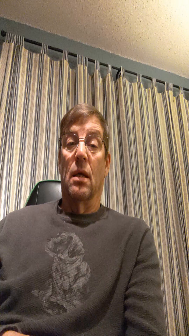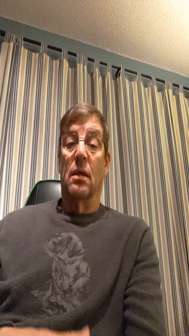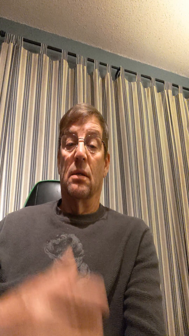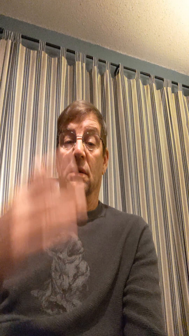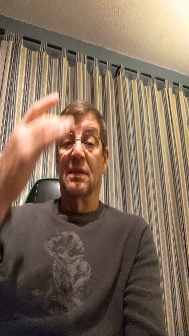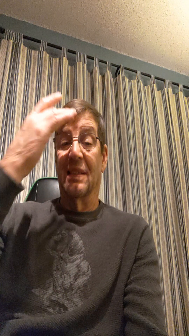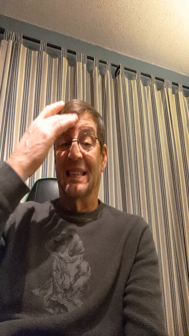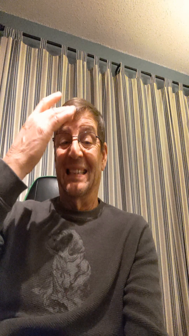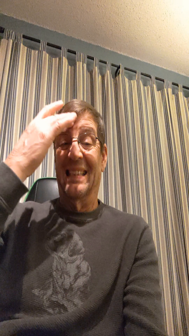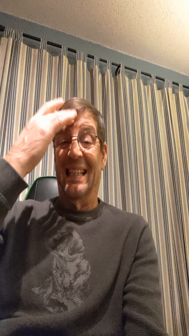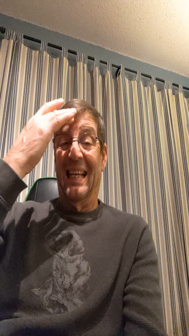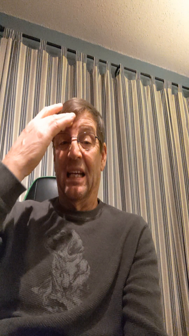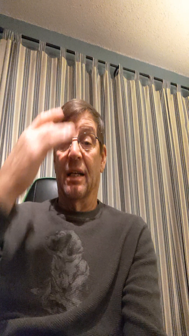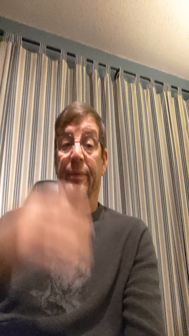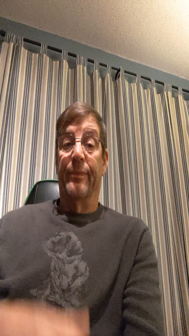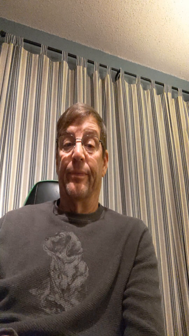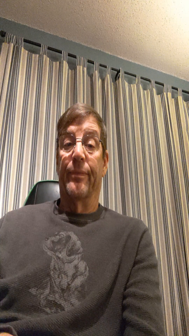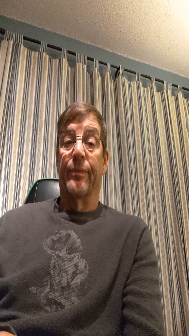sick